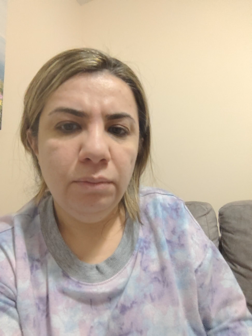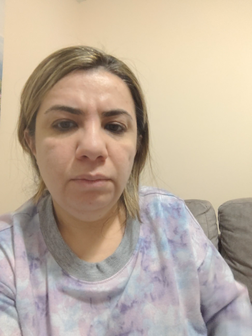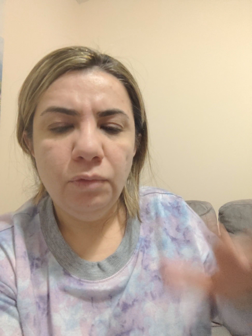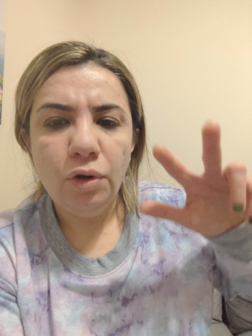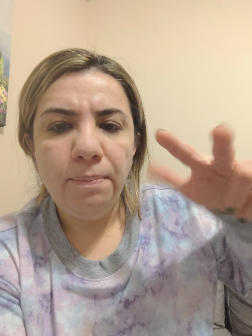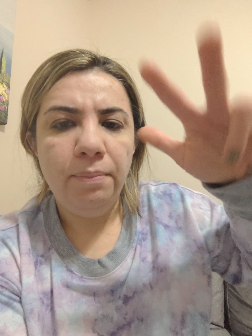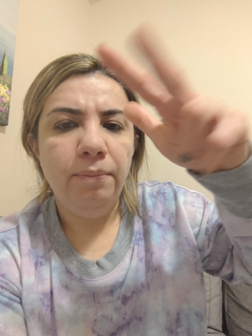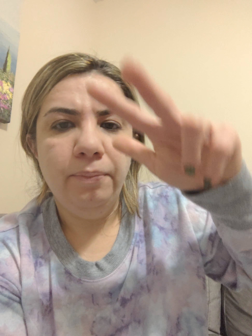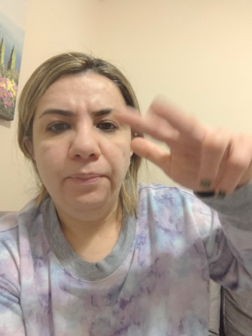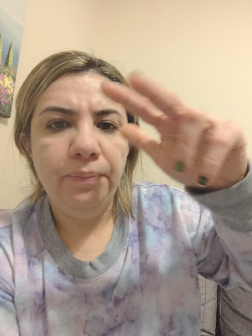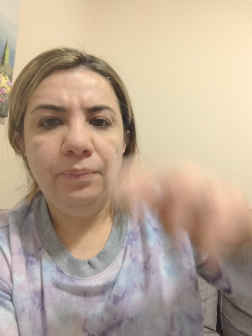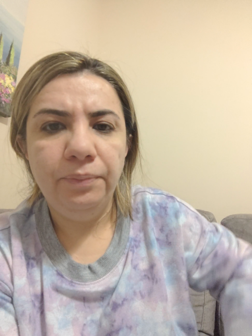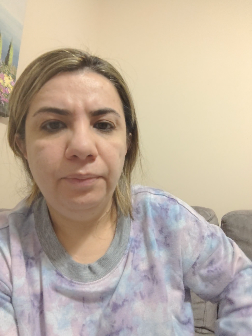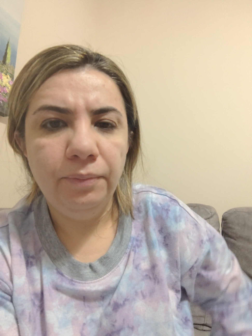helicopter